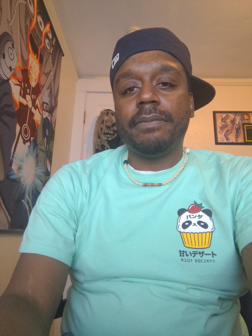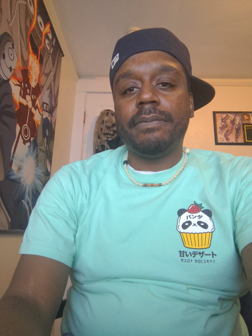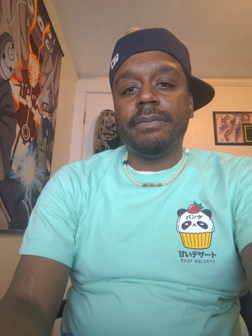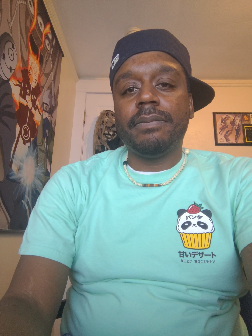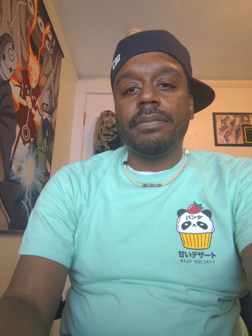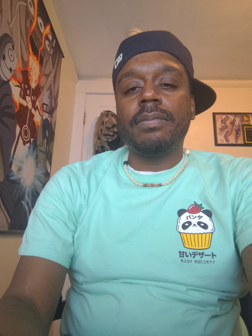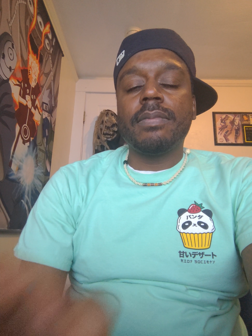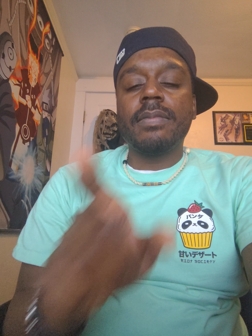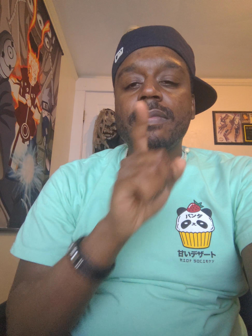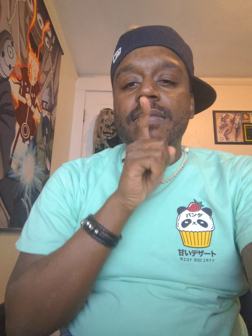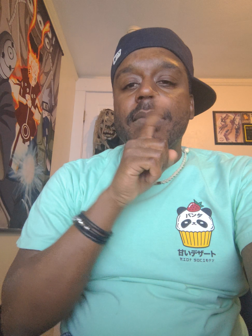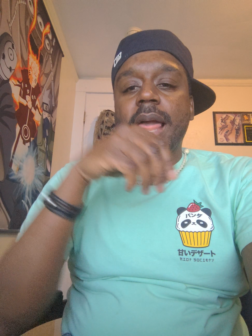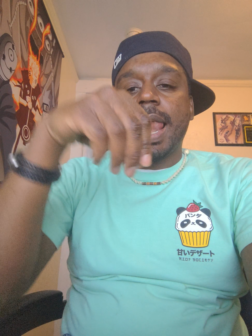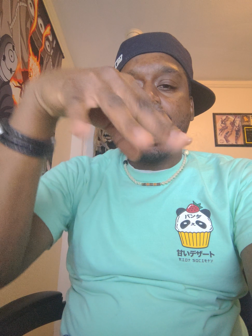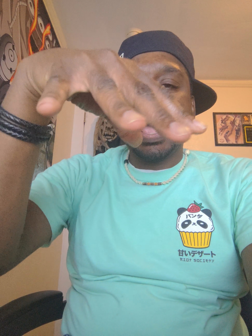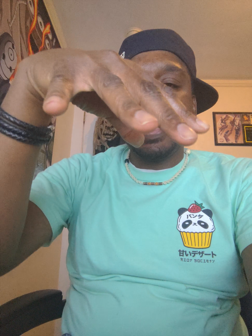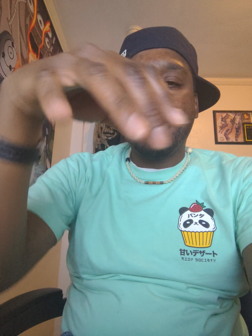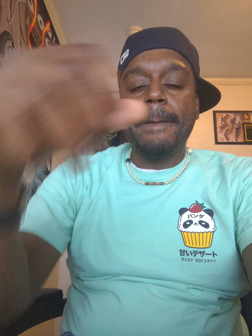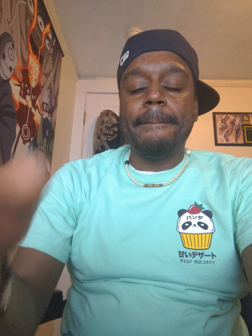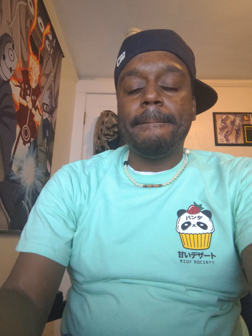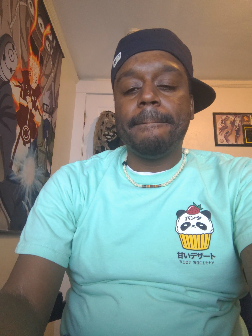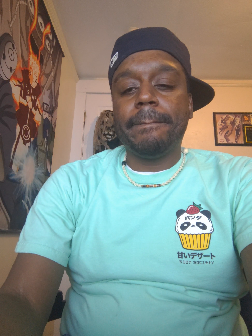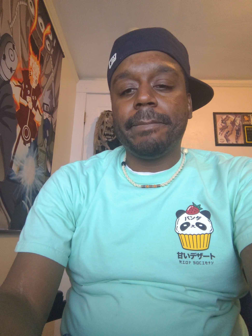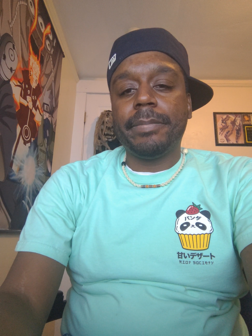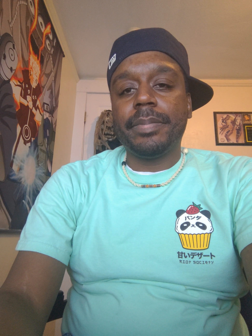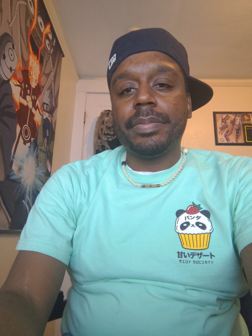lamp